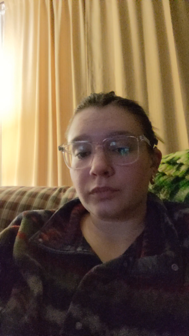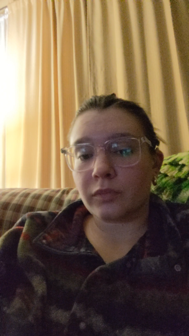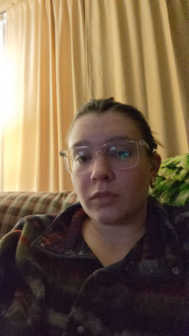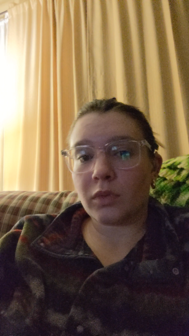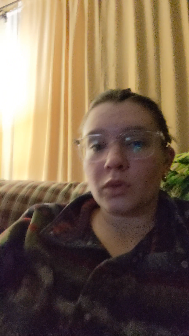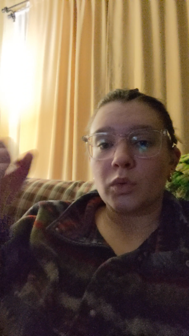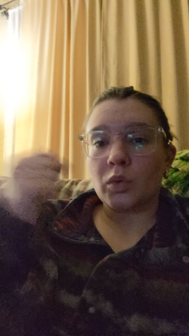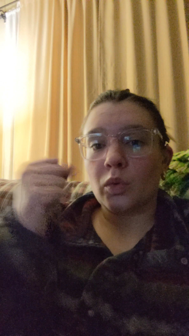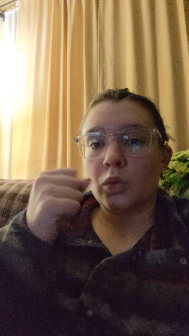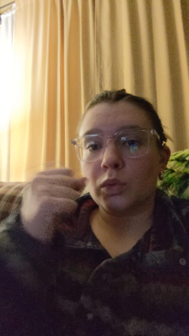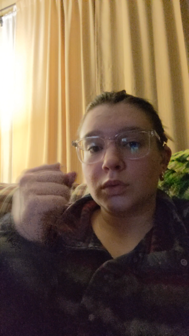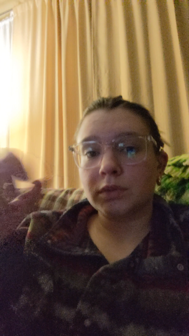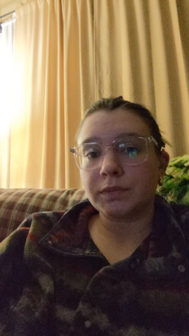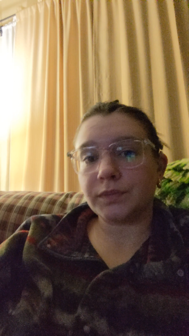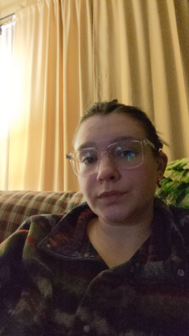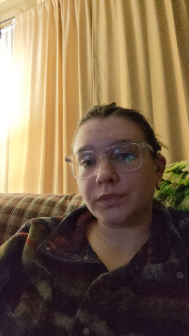cold